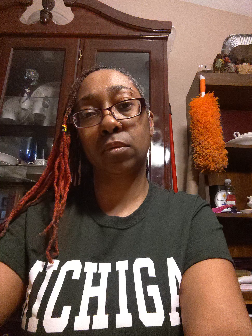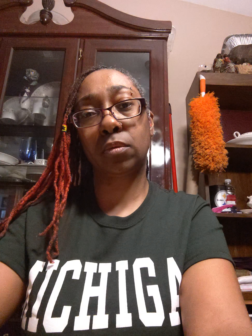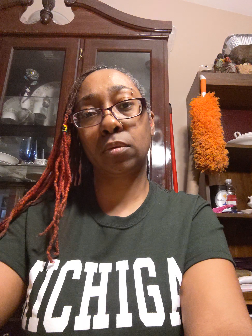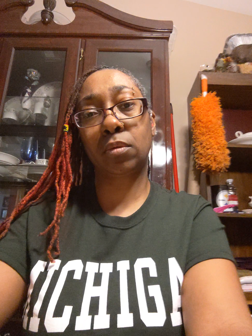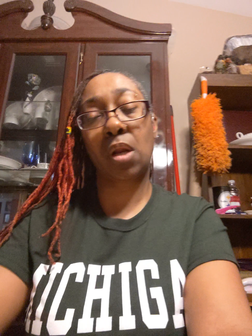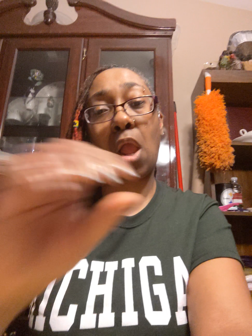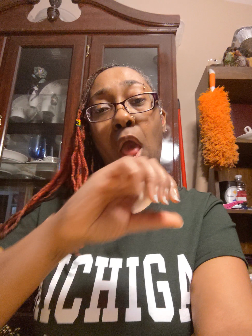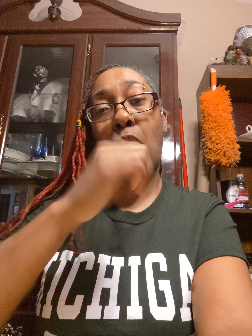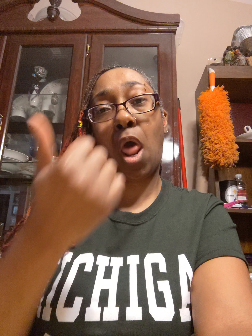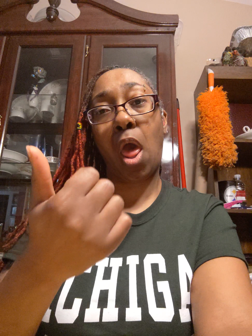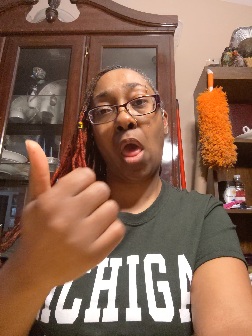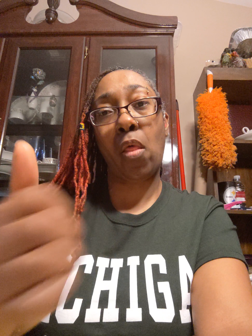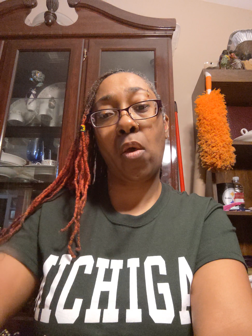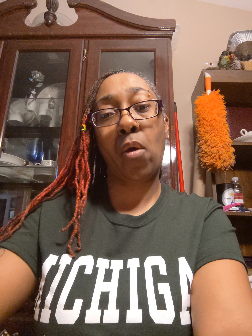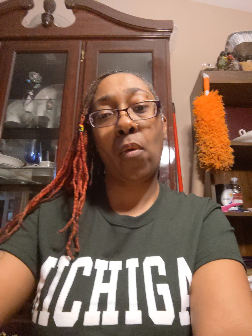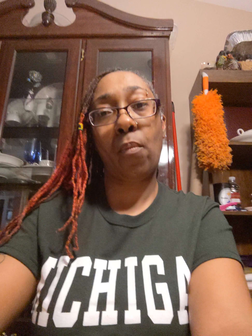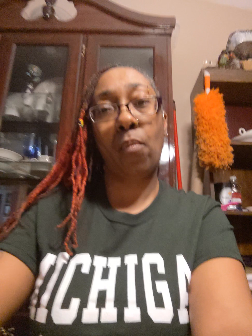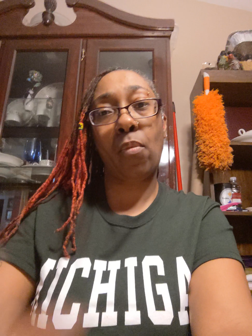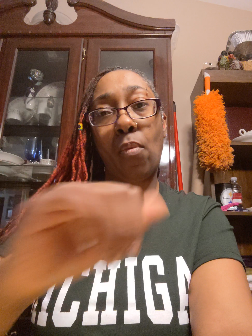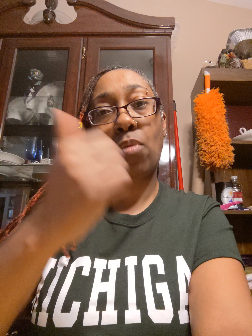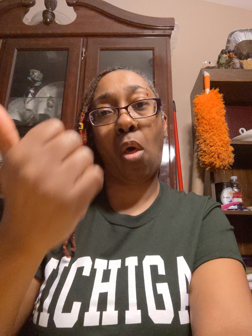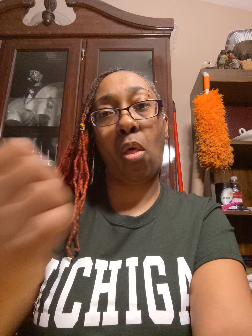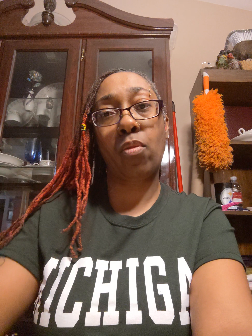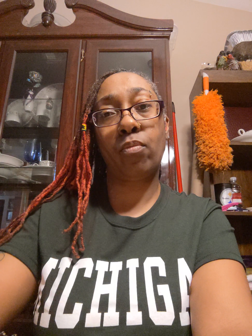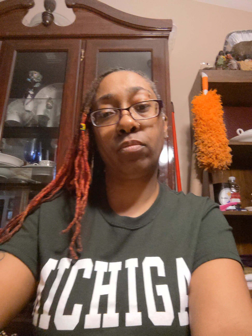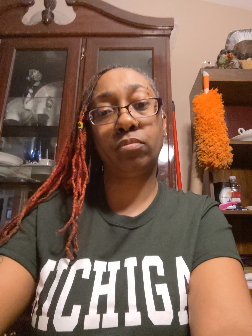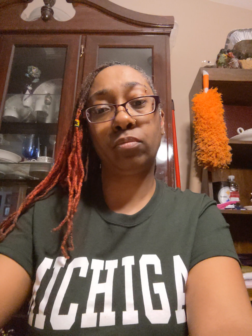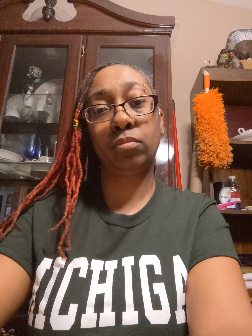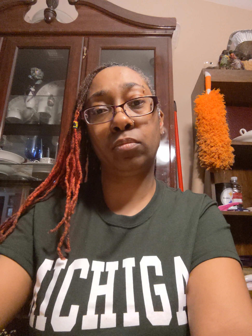another